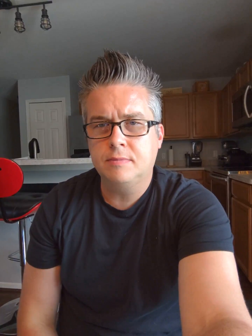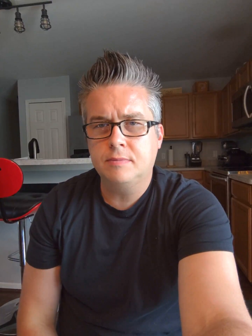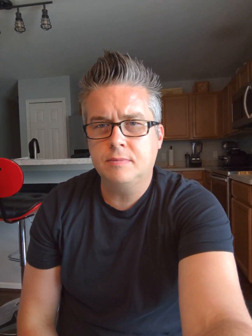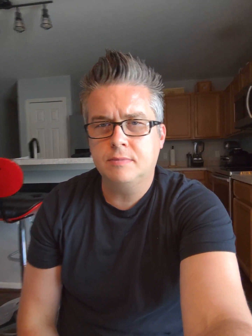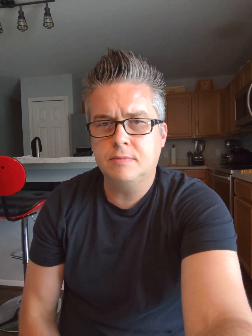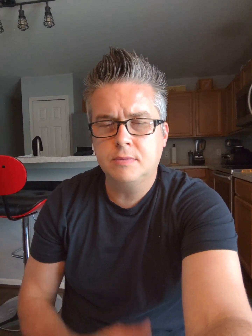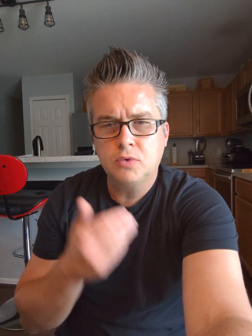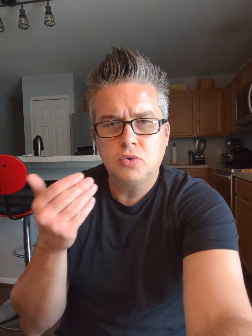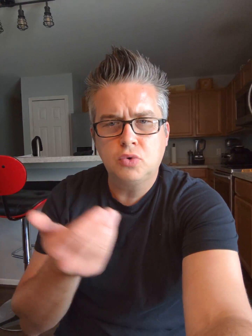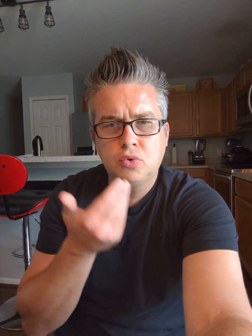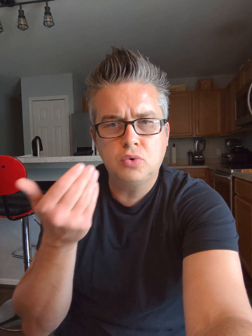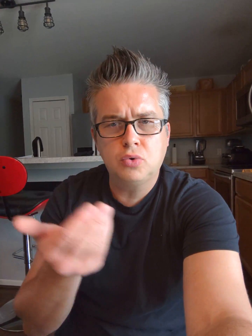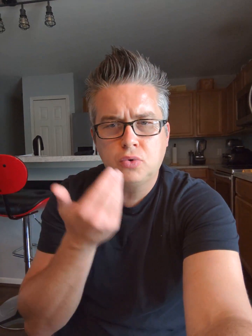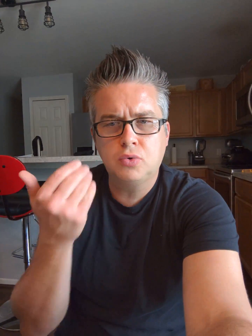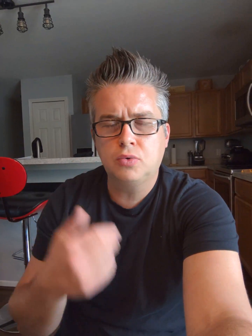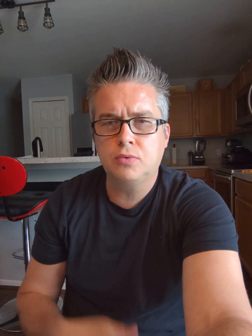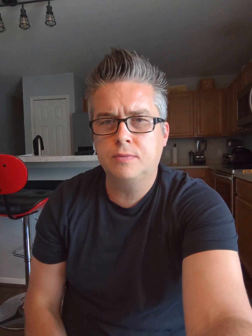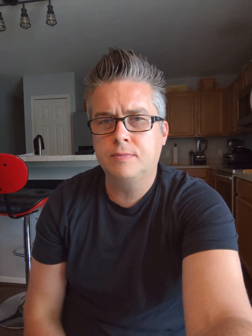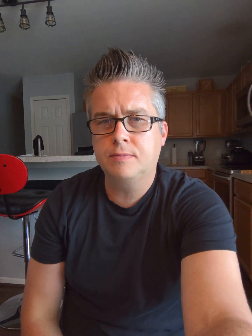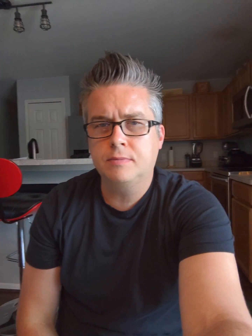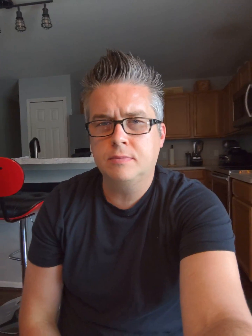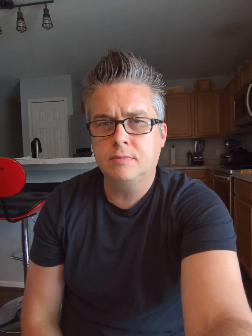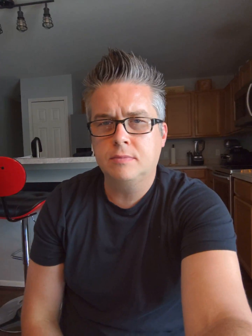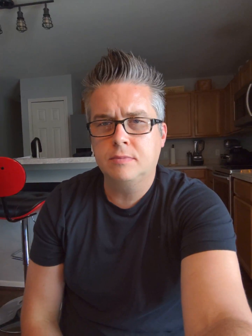new